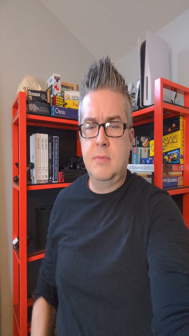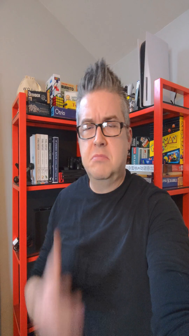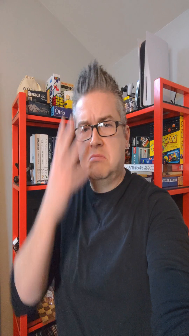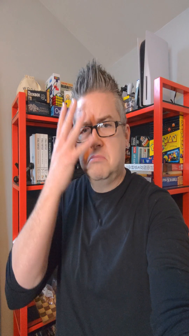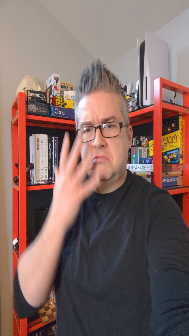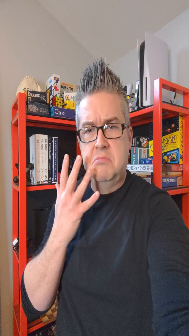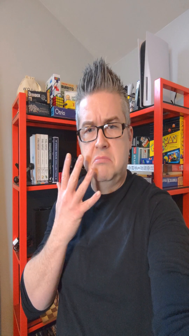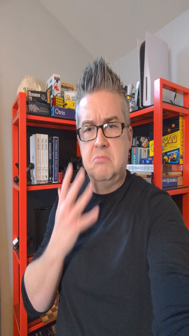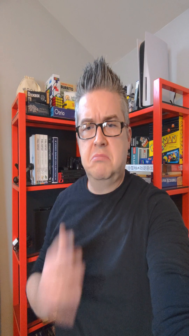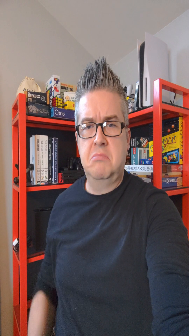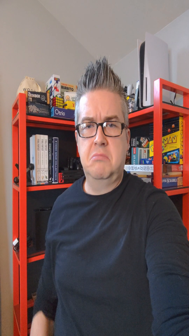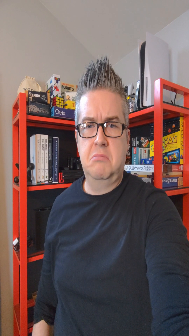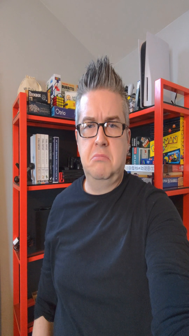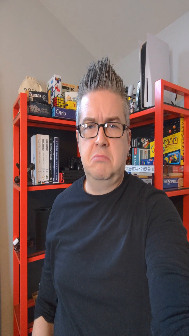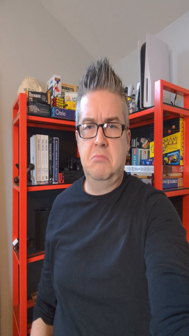sad